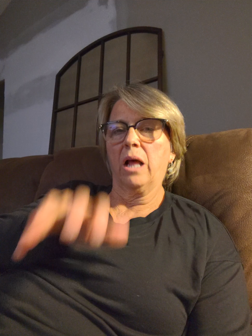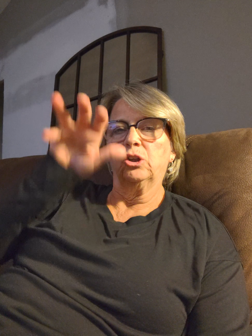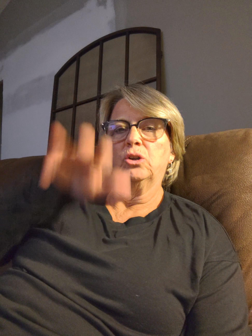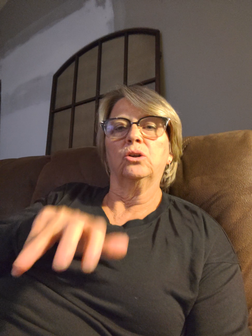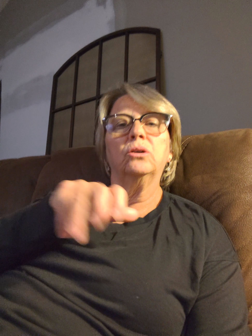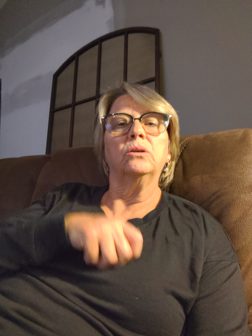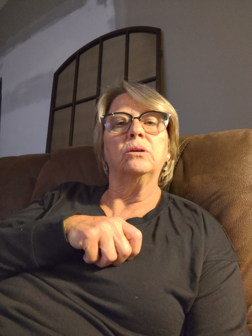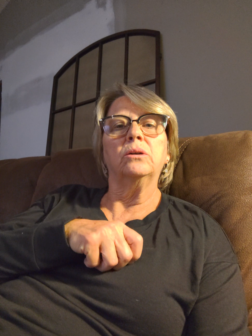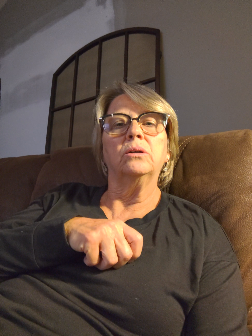alligator